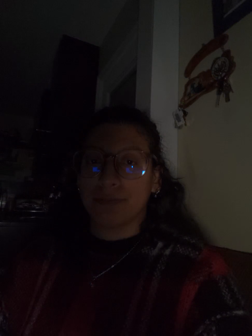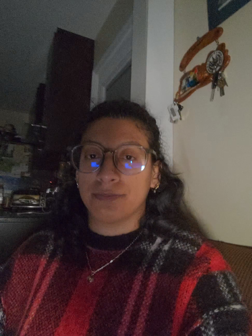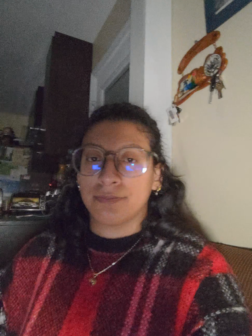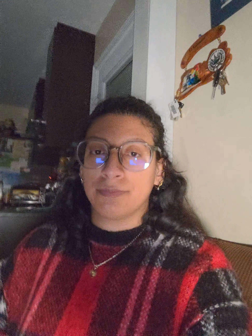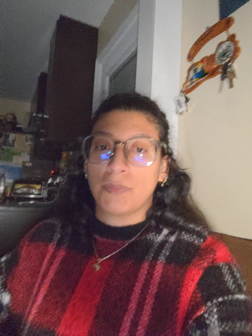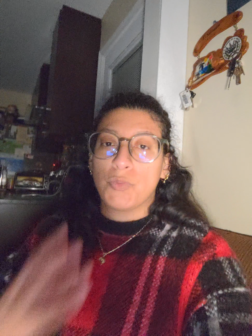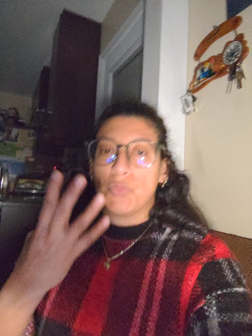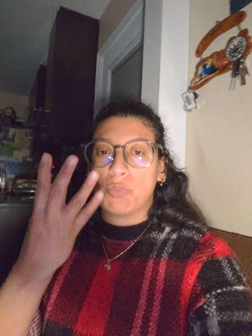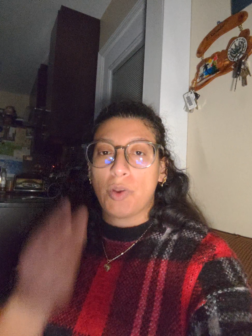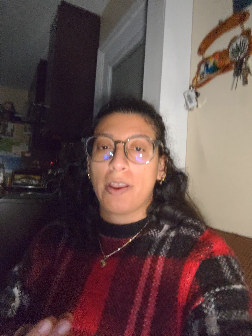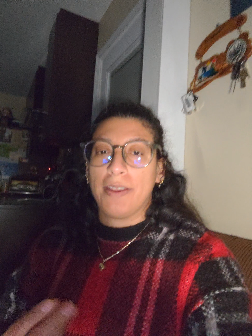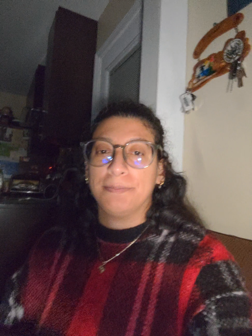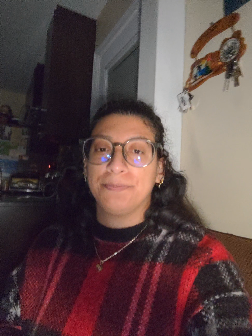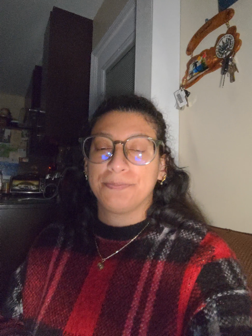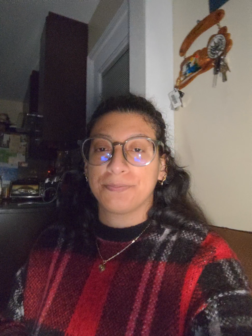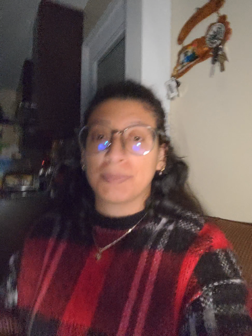wet